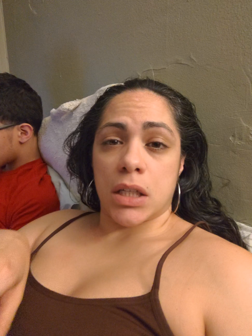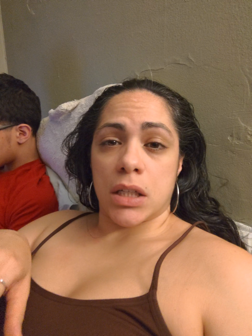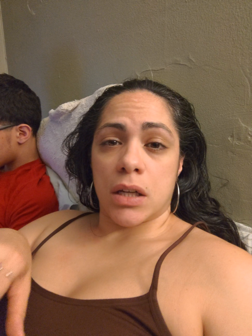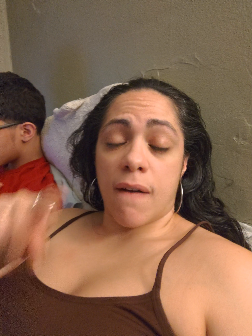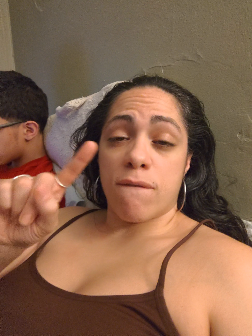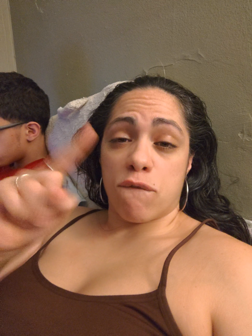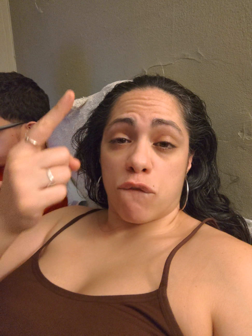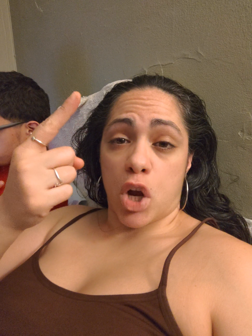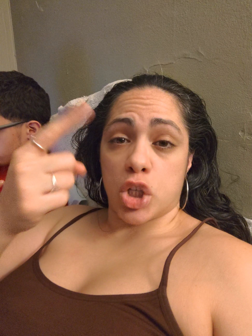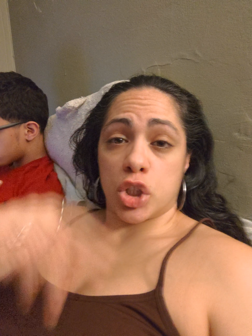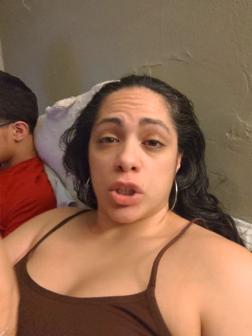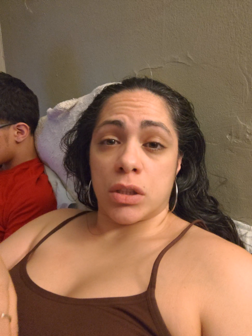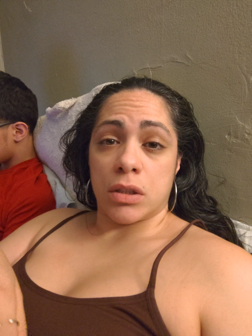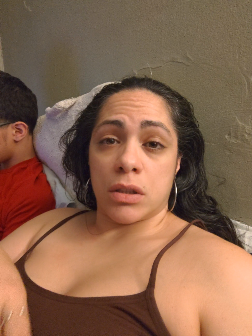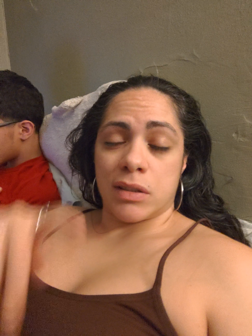first